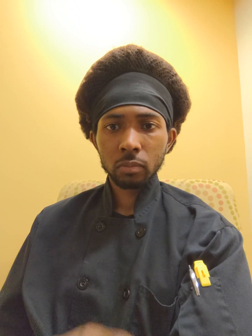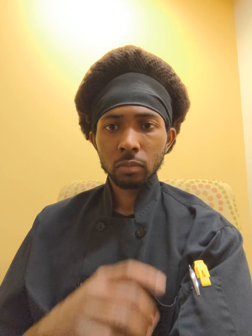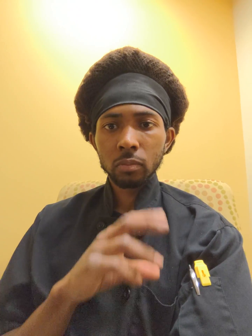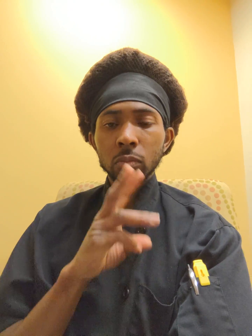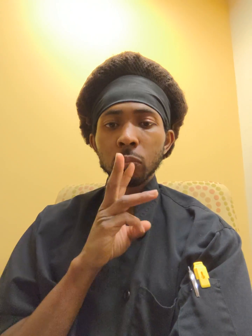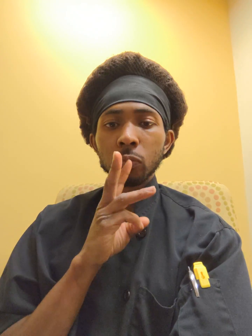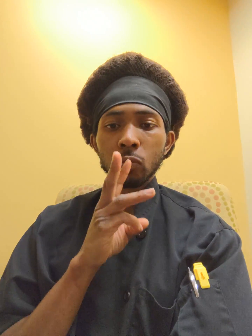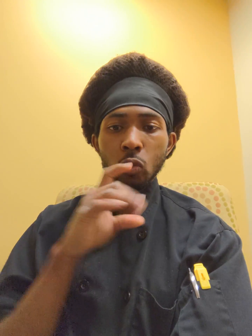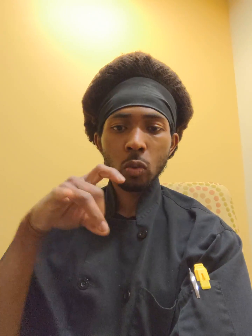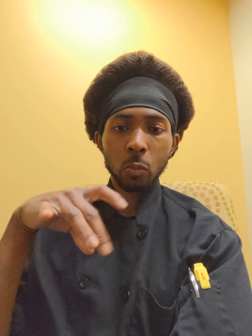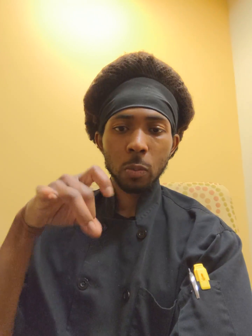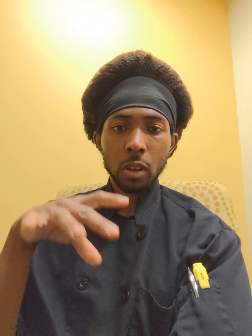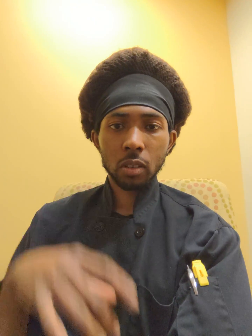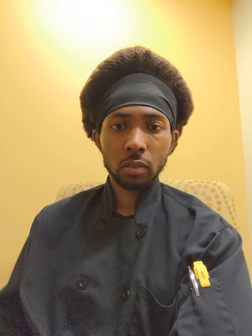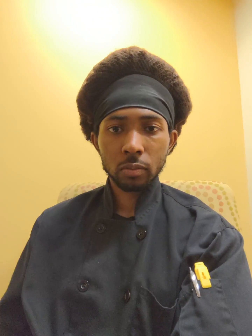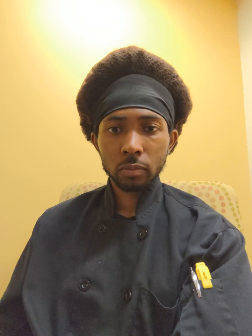melon